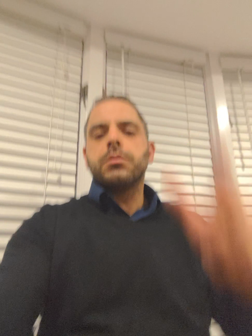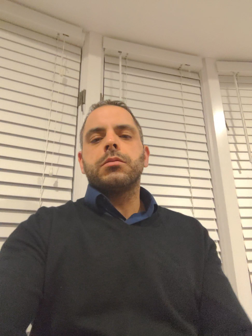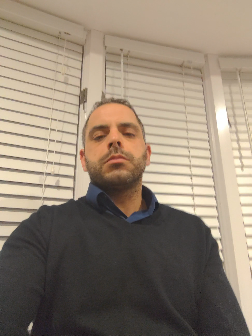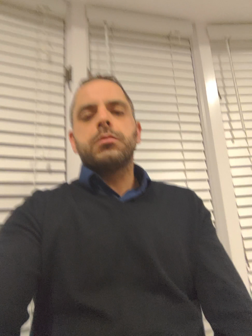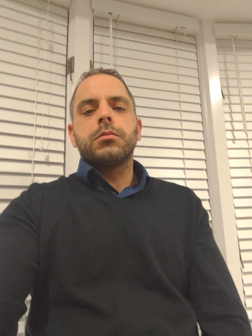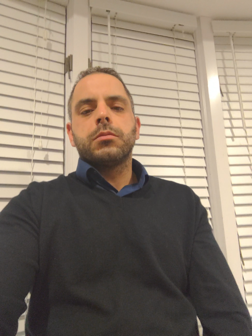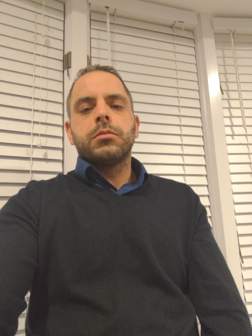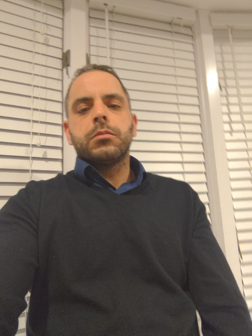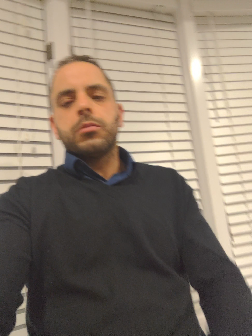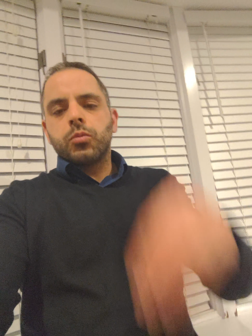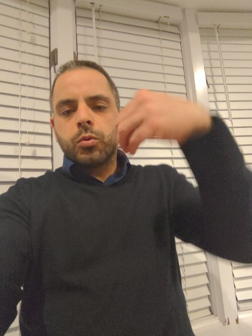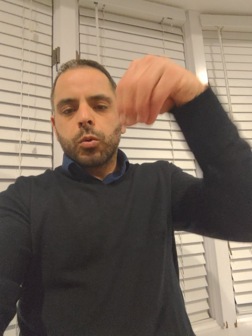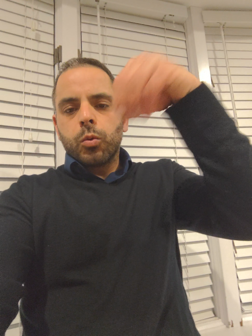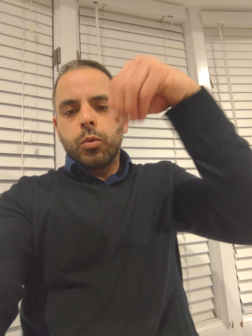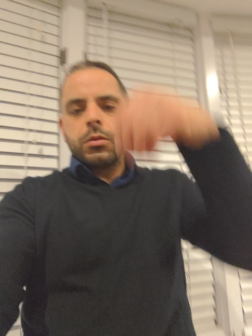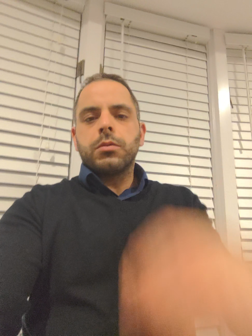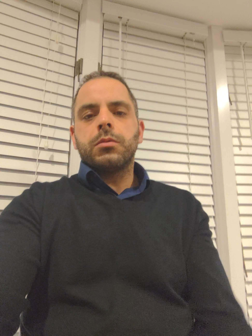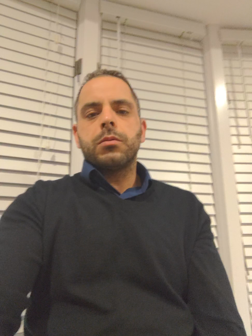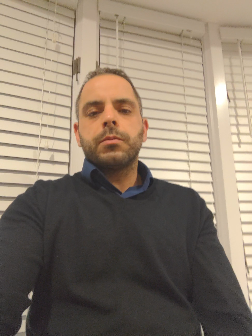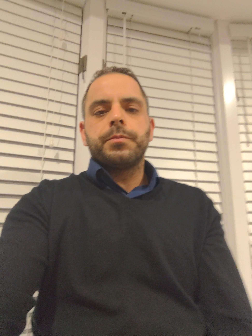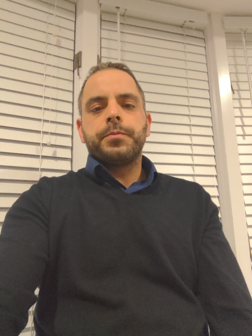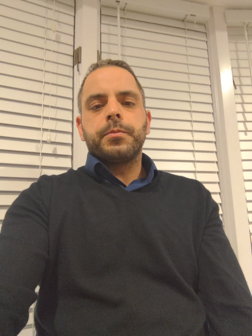store